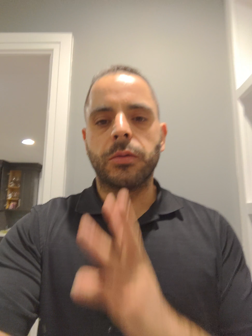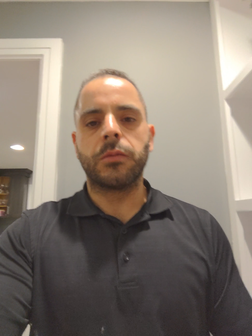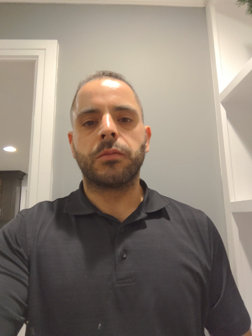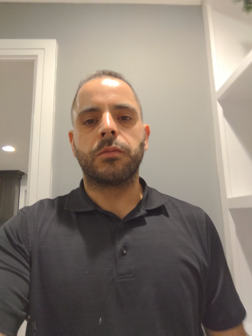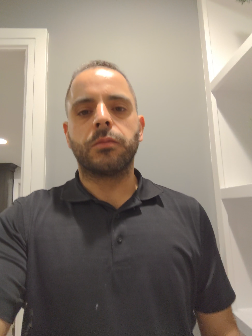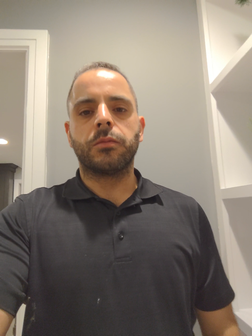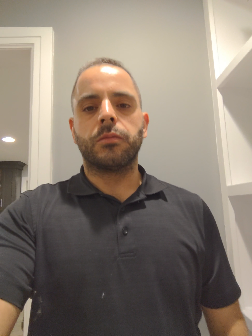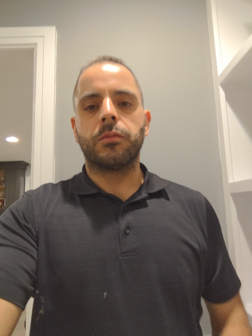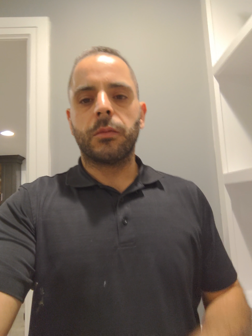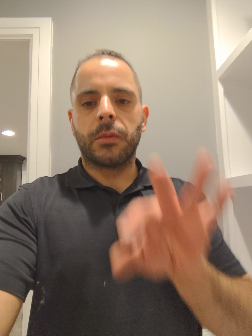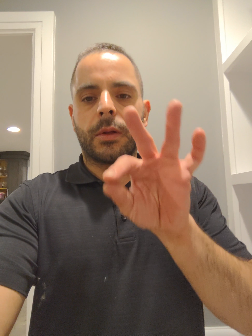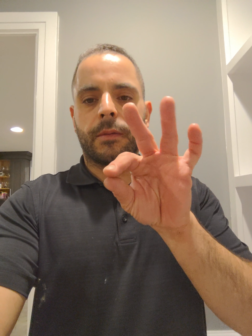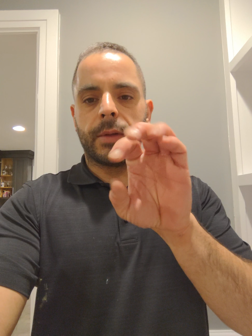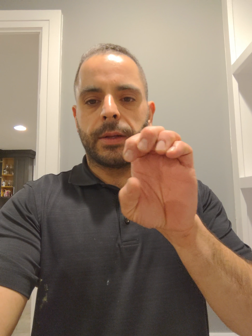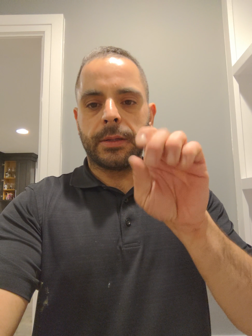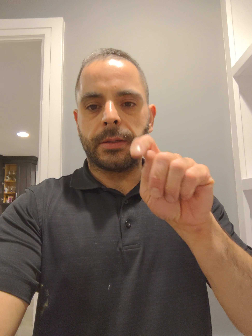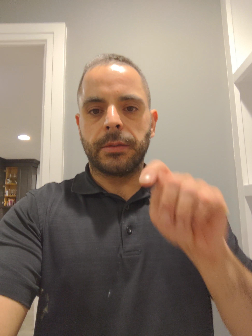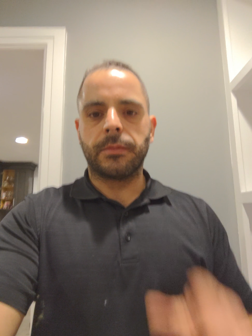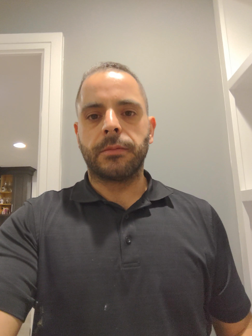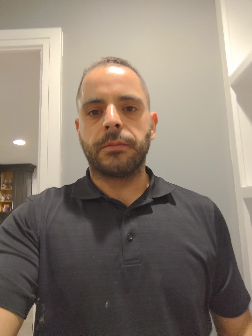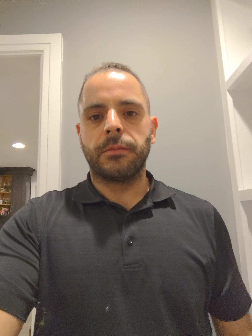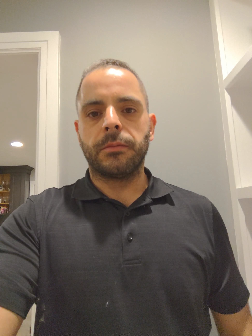feet